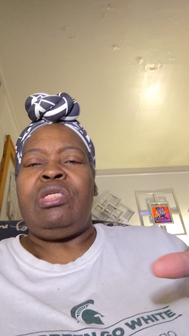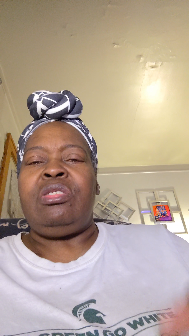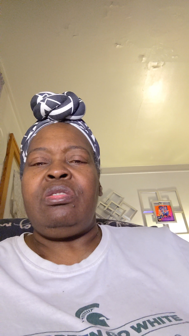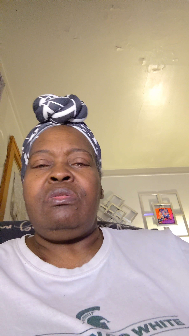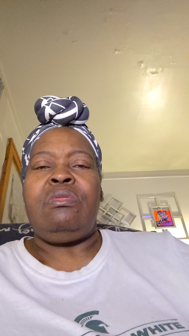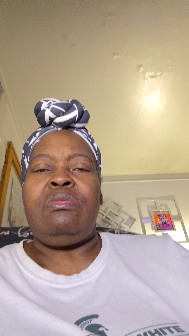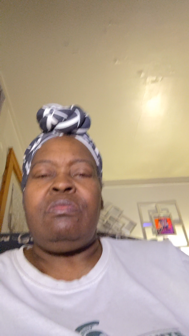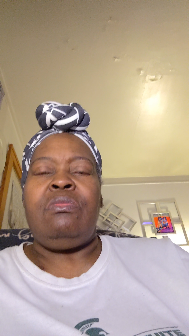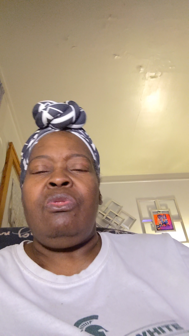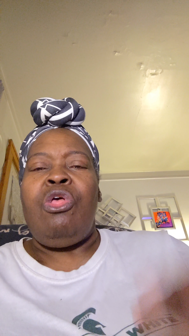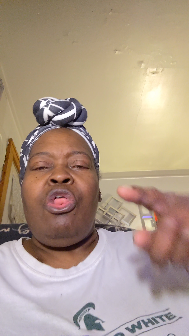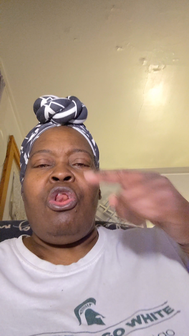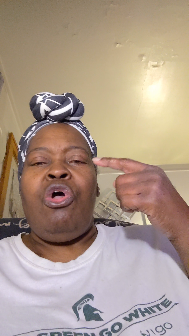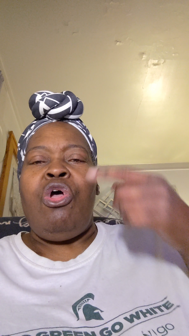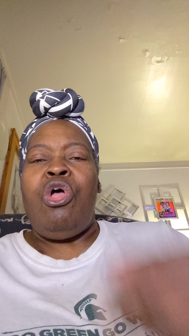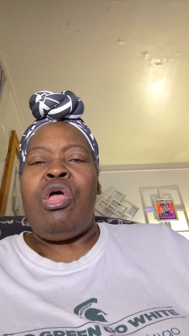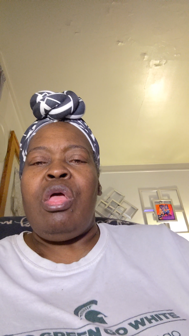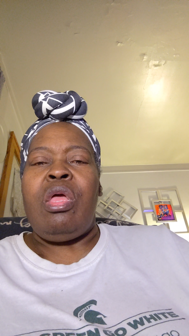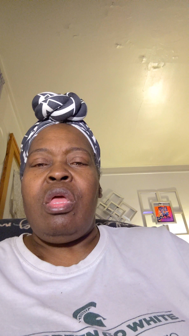long